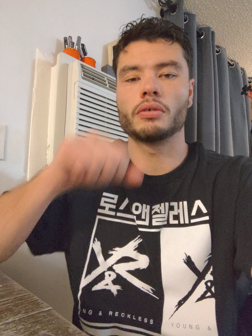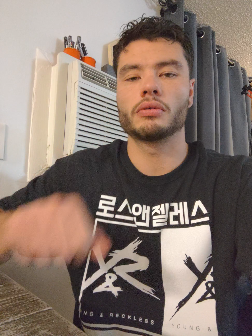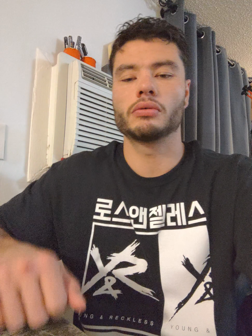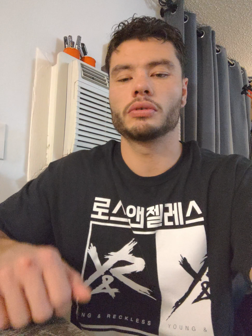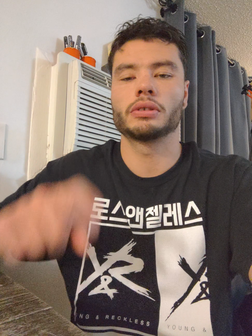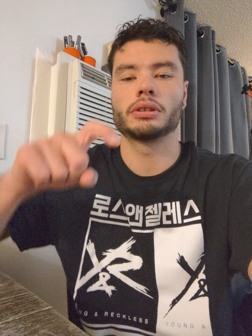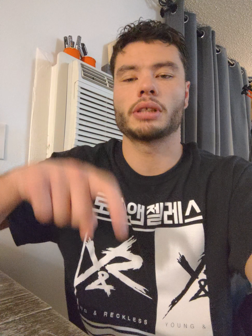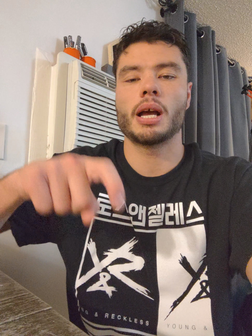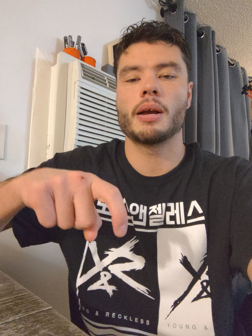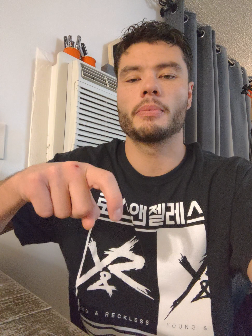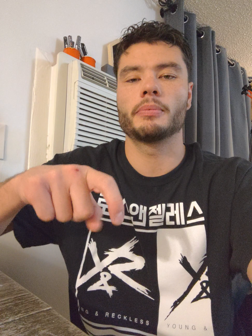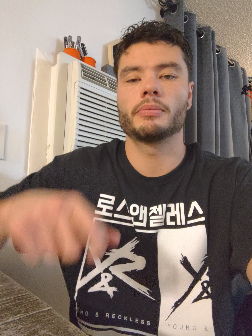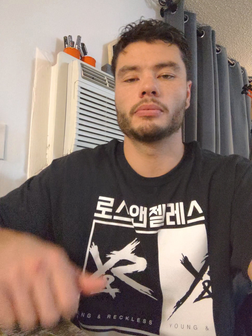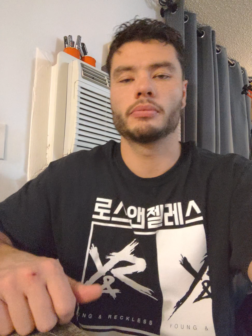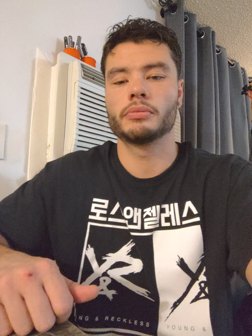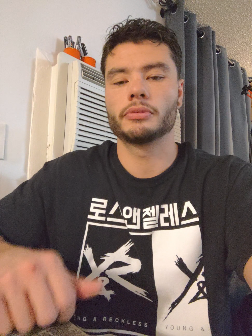time